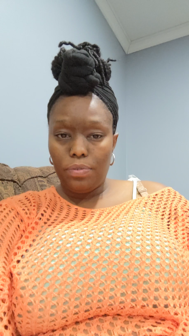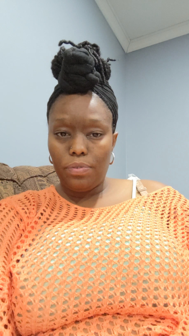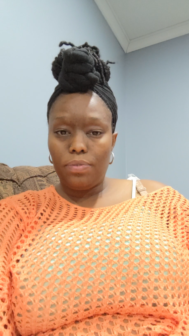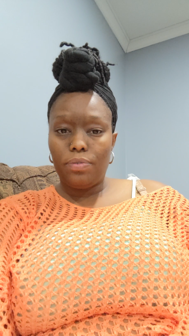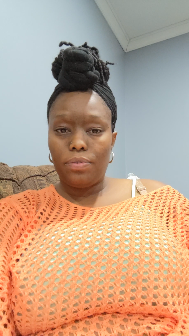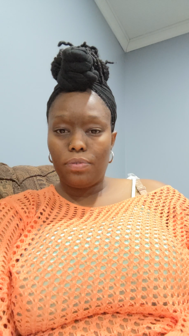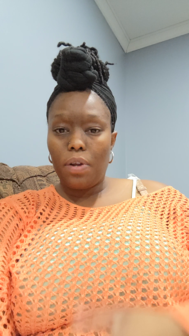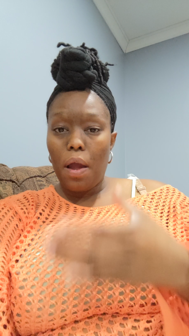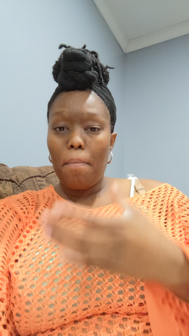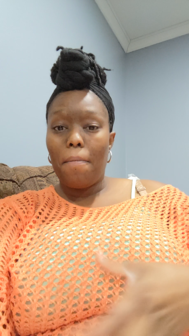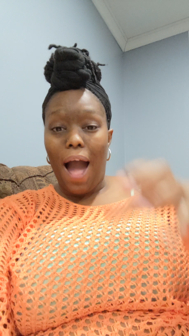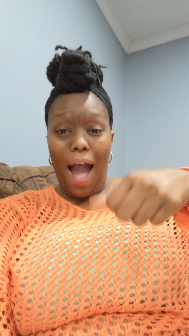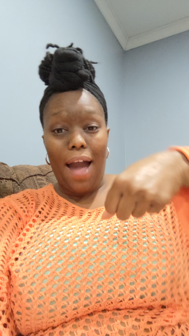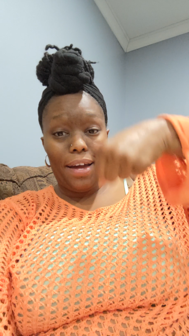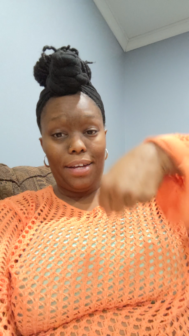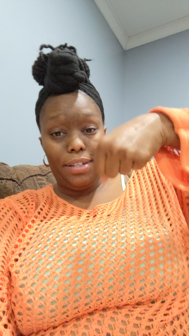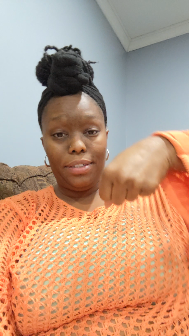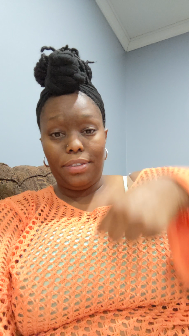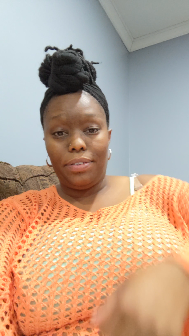bucket